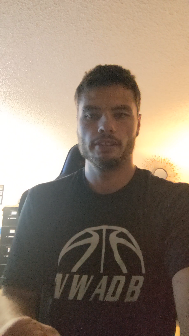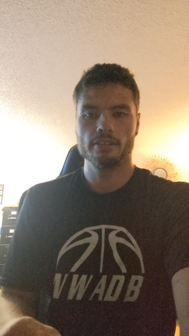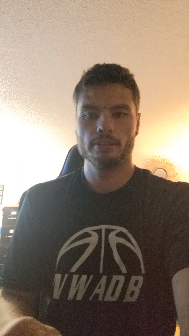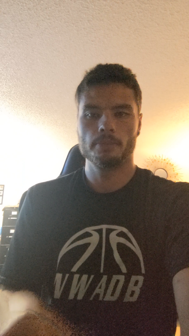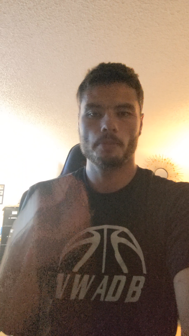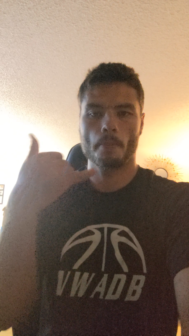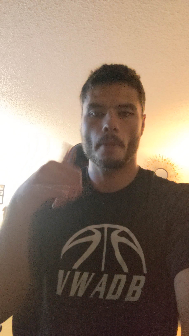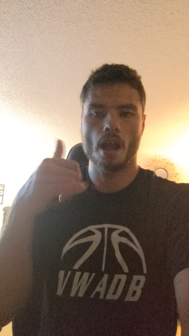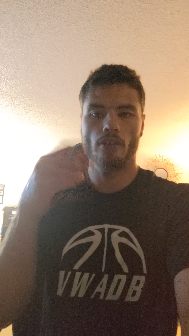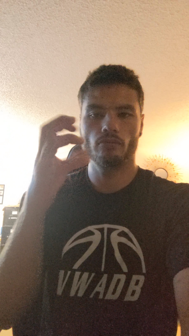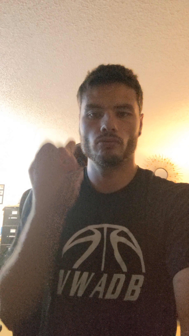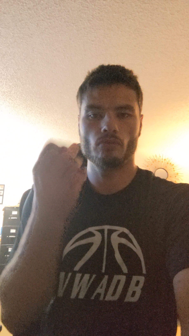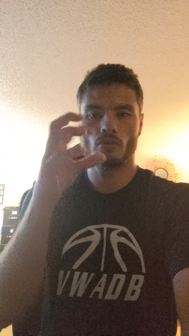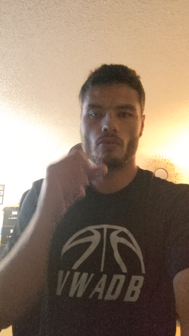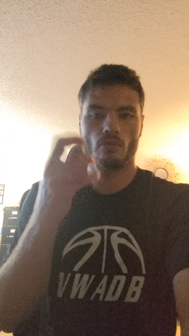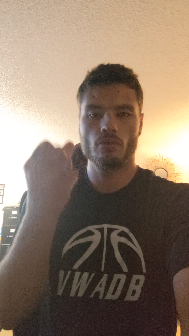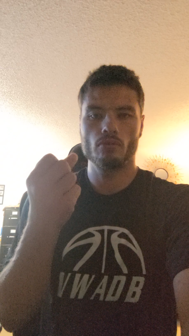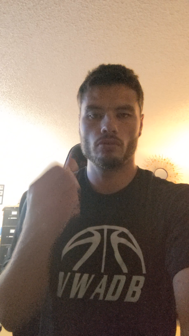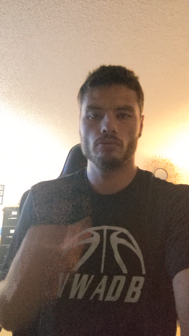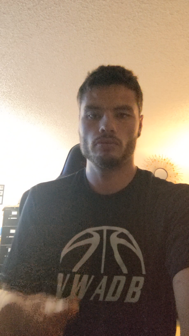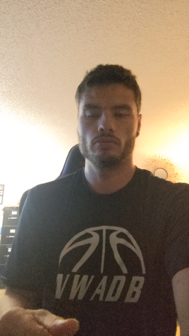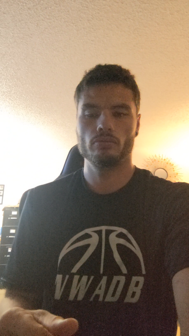play dough